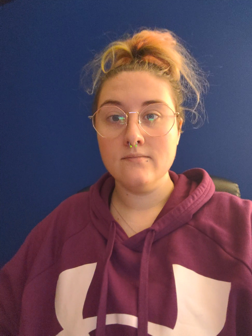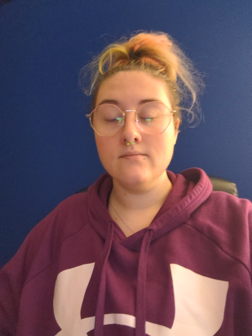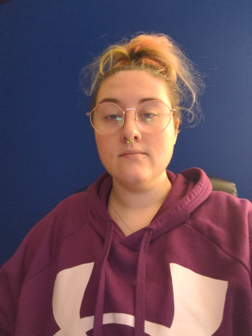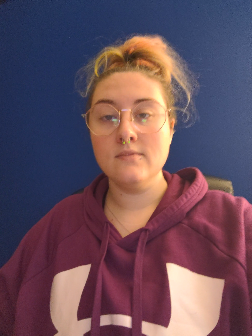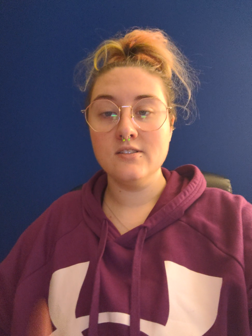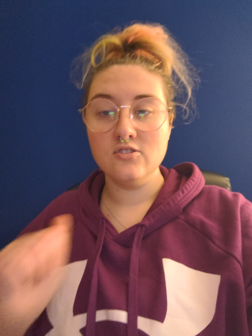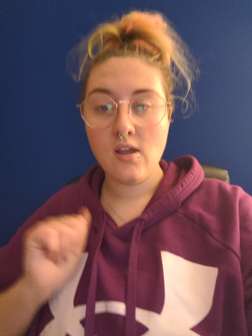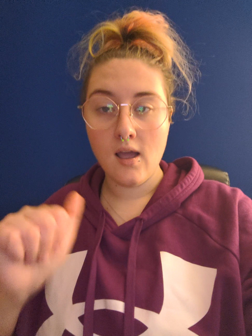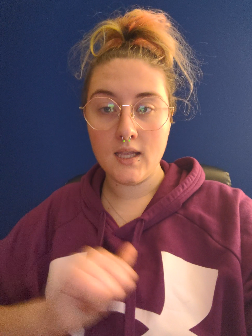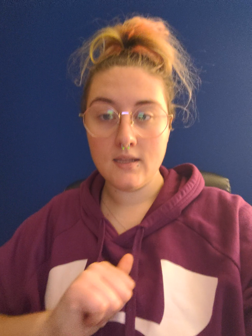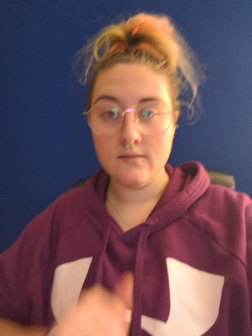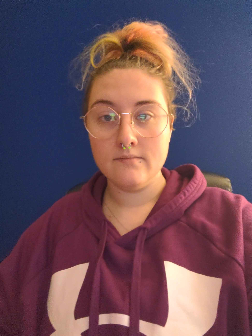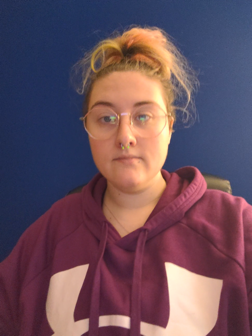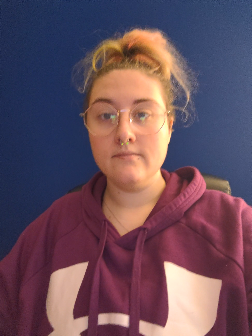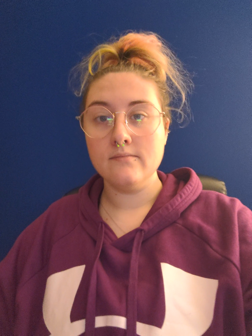jacket